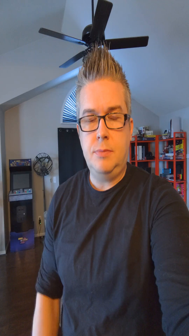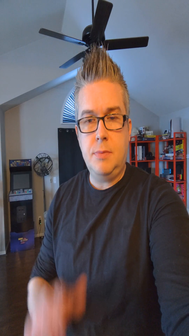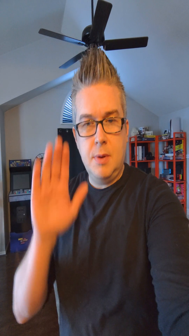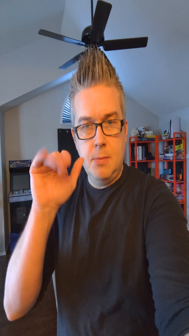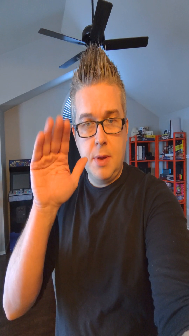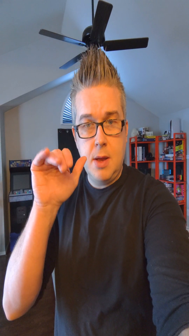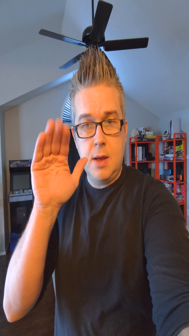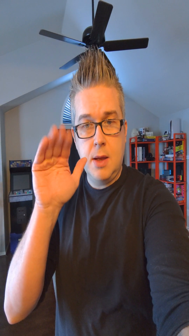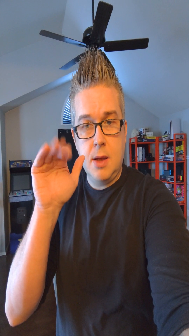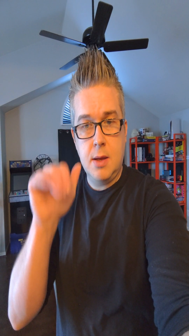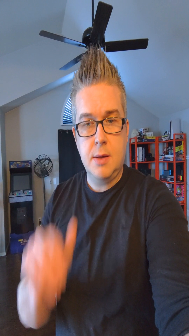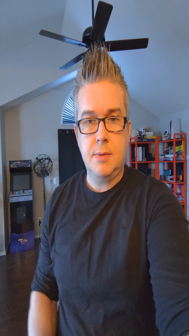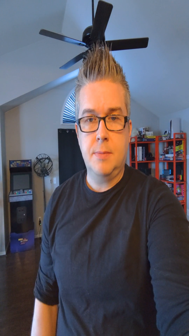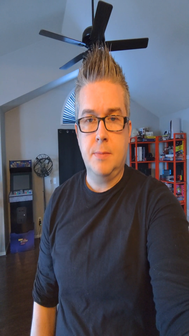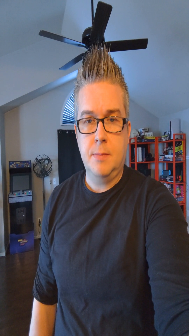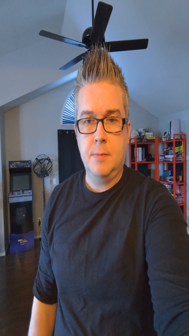bye